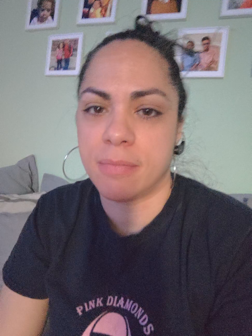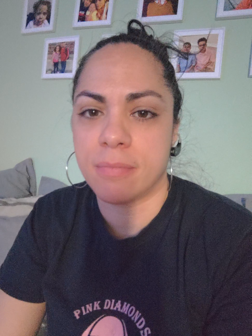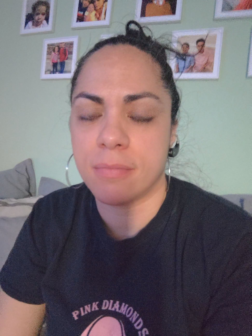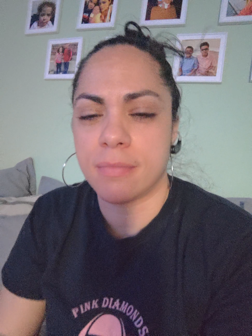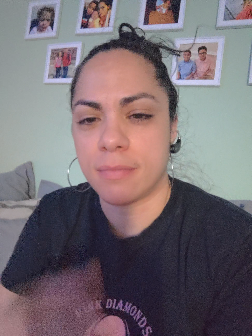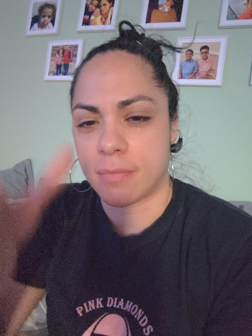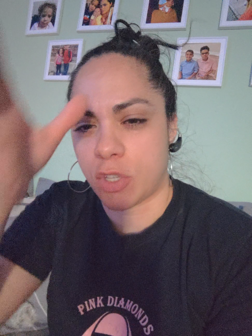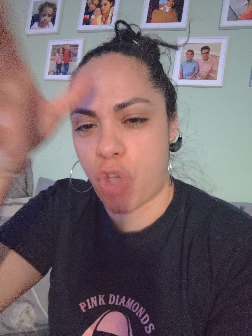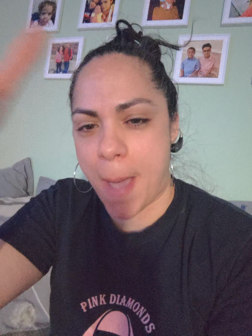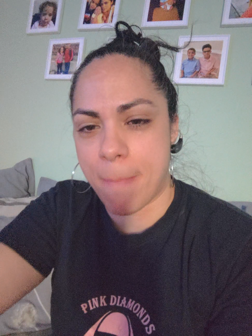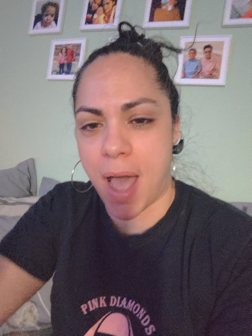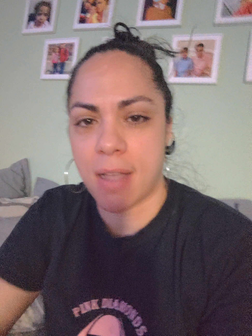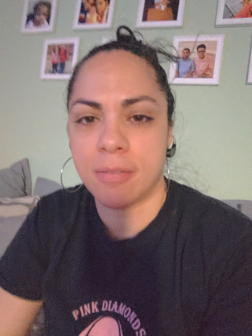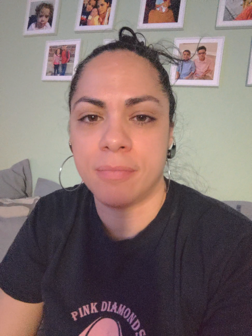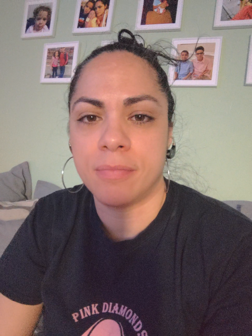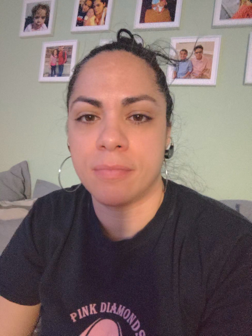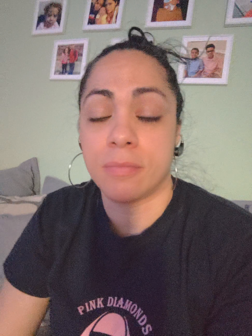grandpa